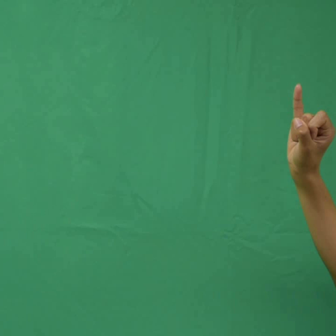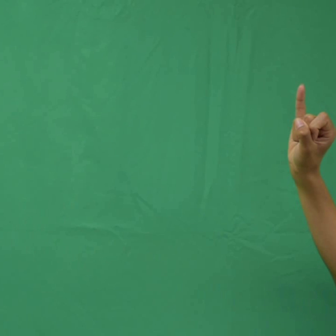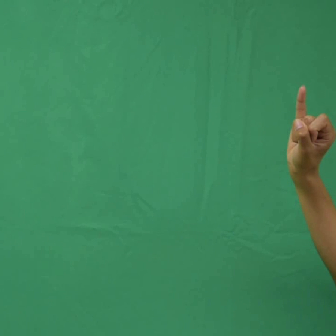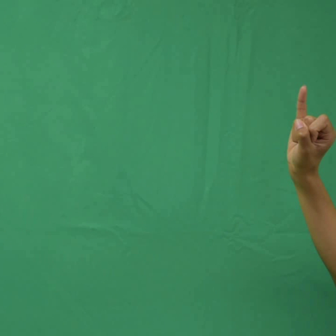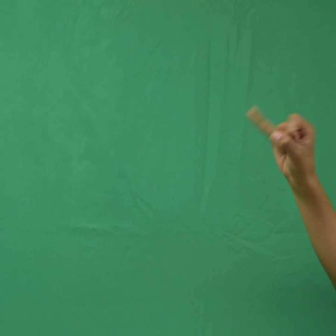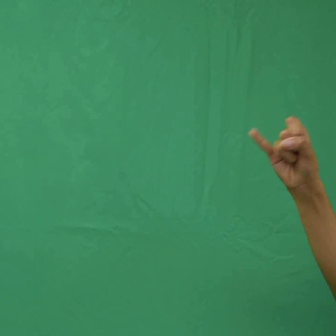J